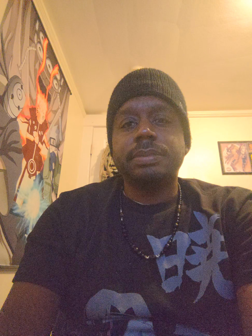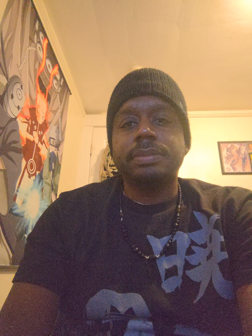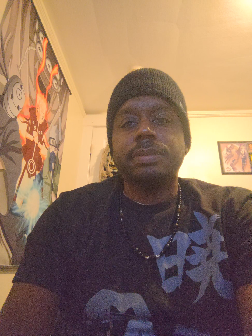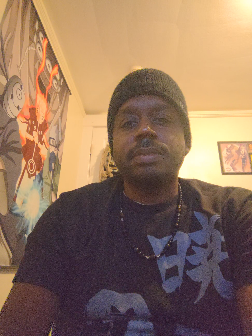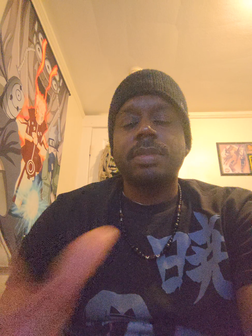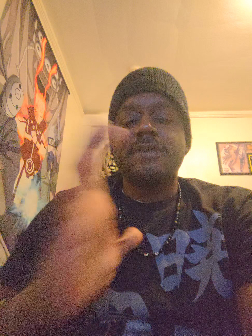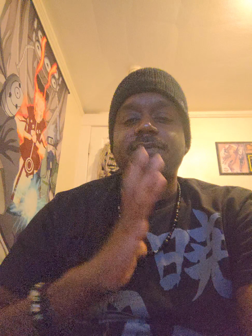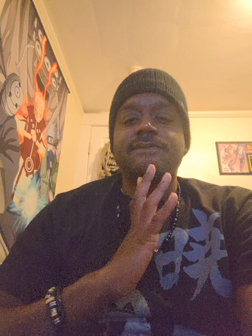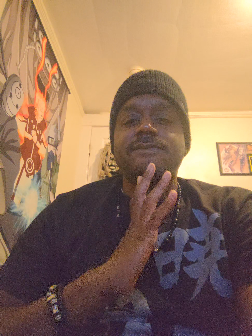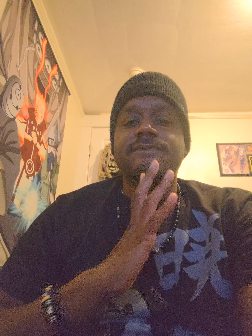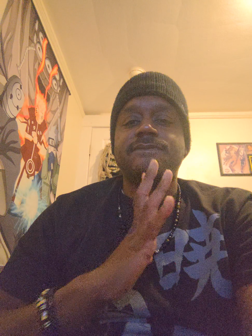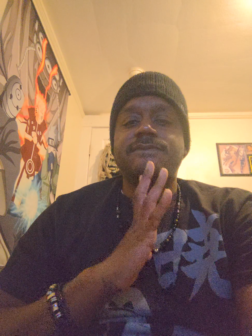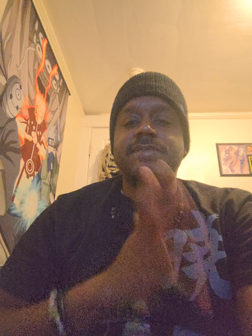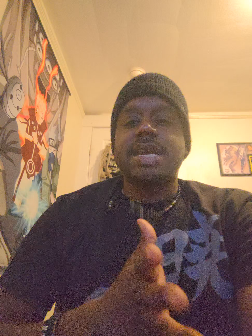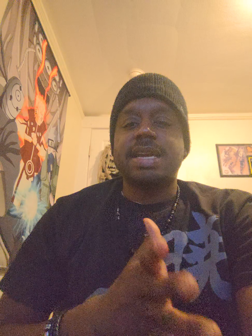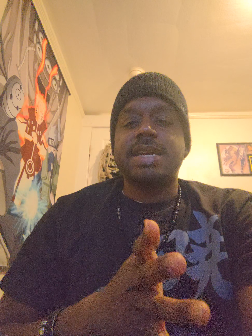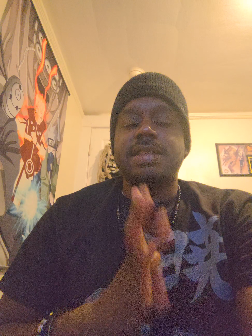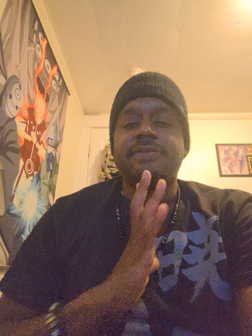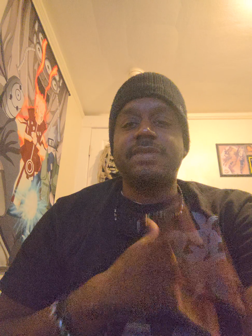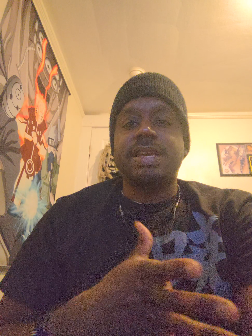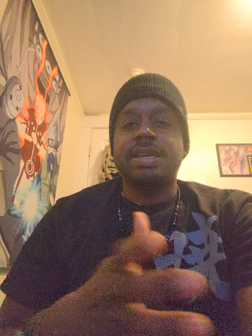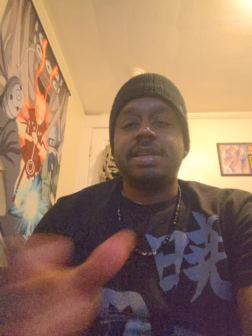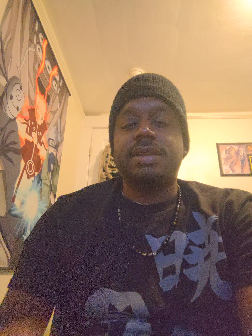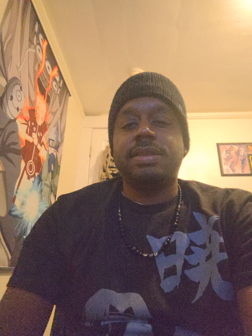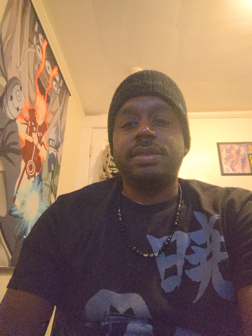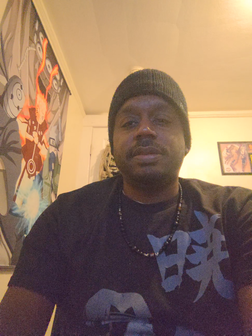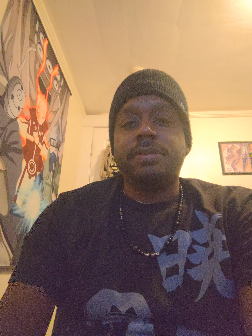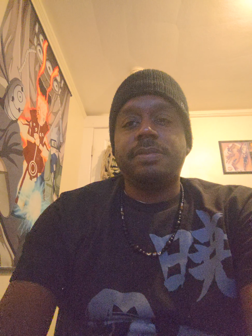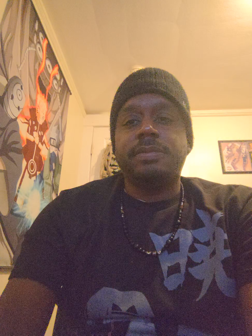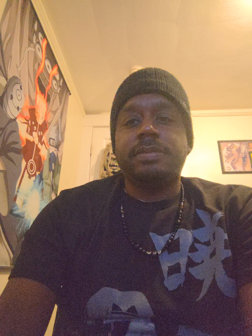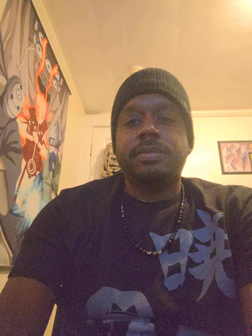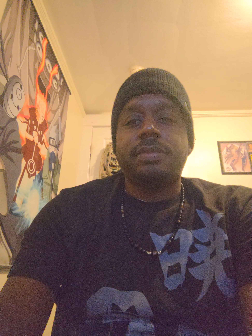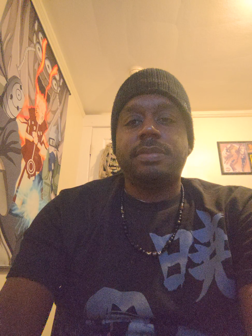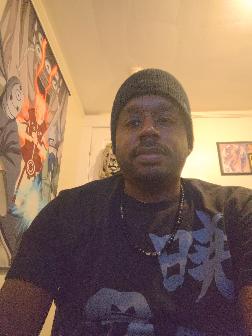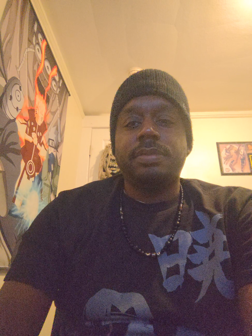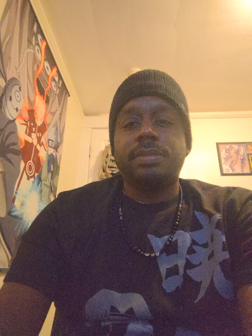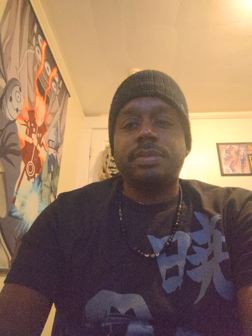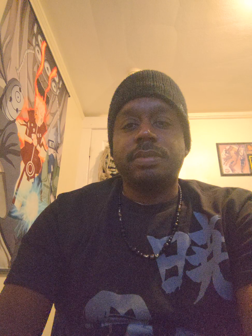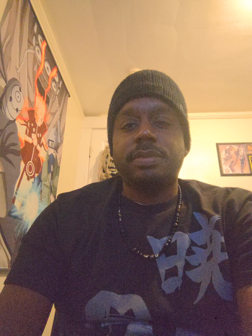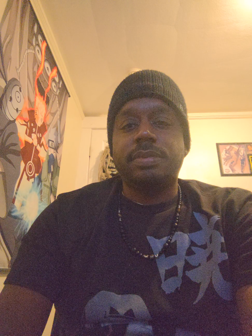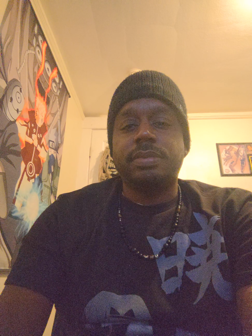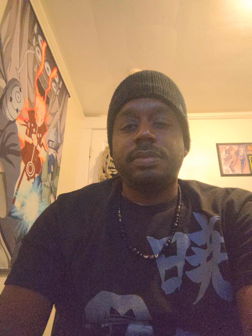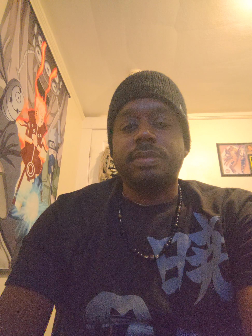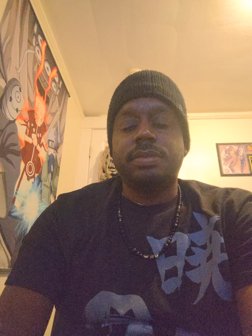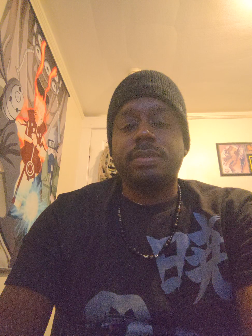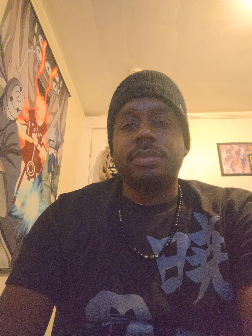fine